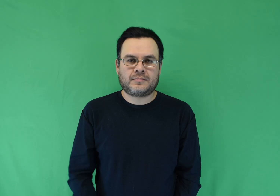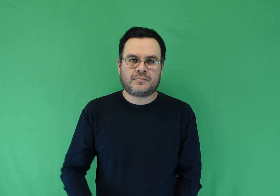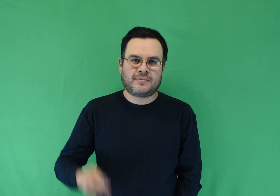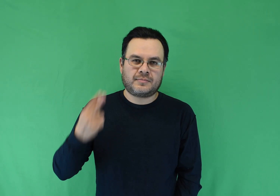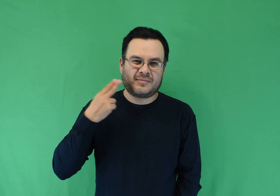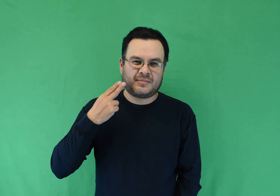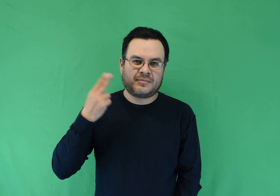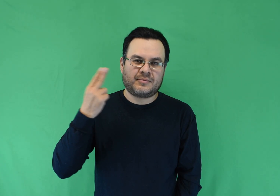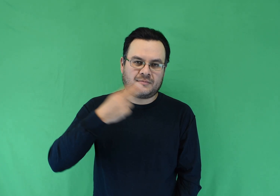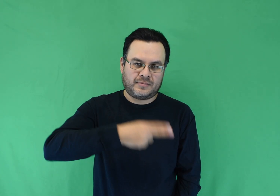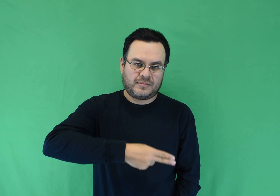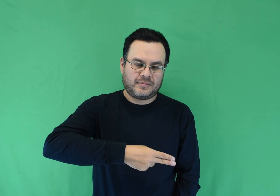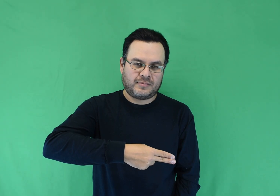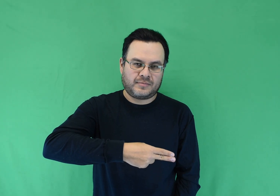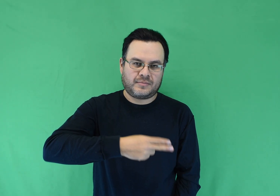urgencia